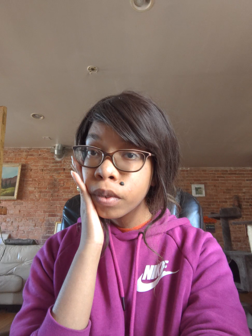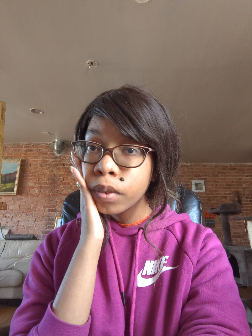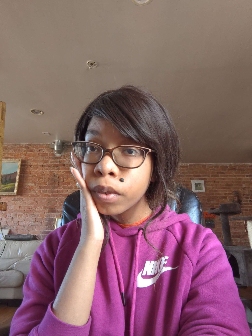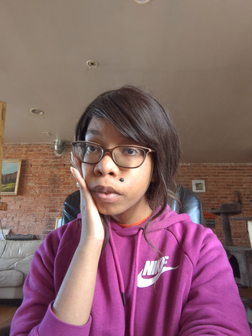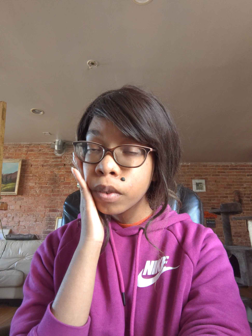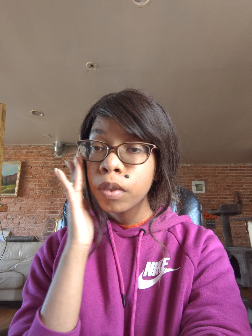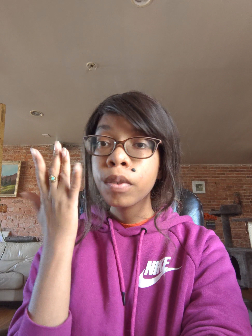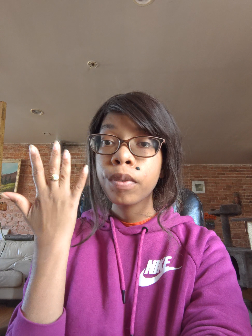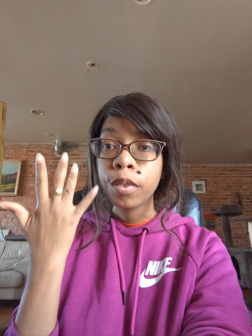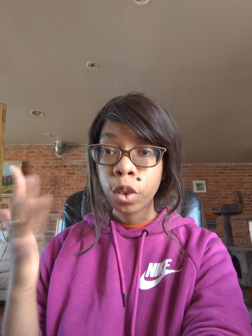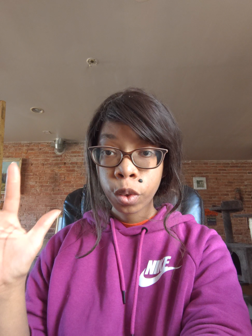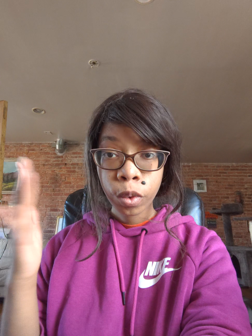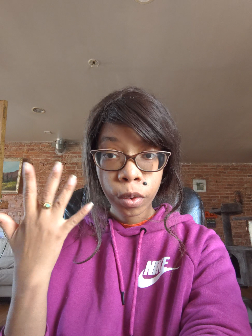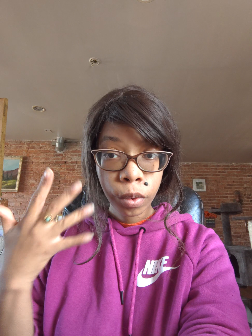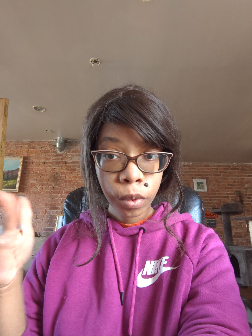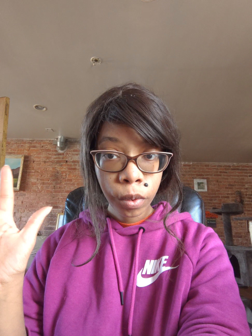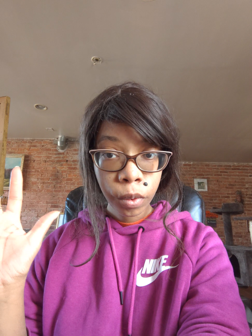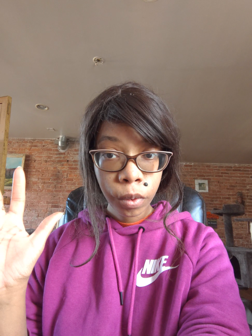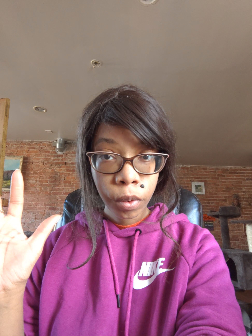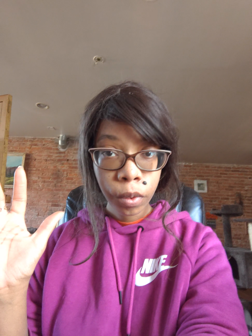finish